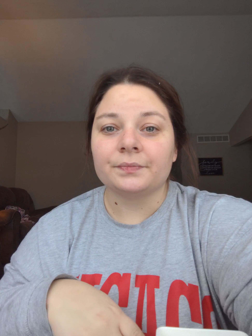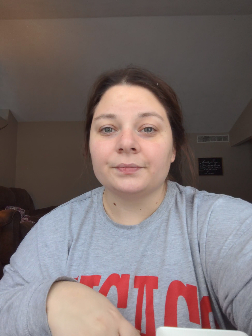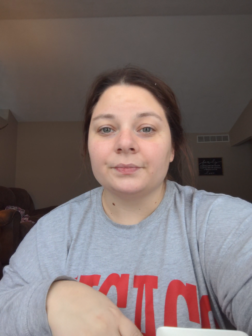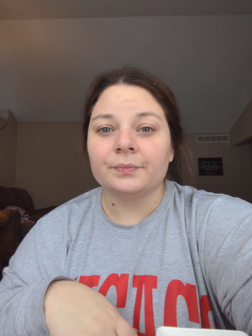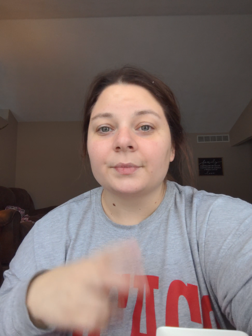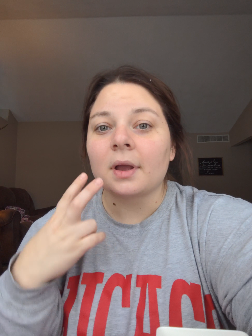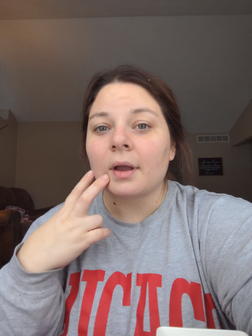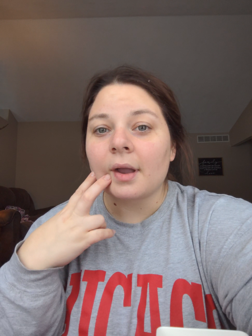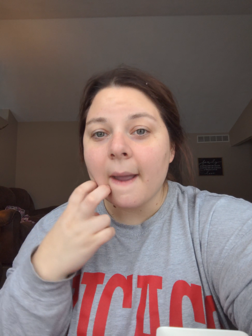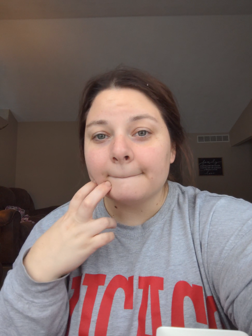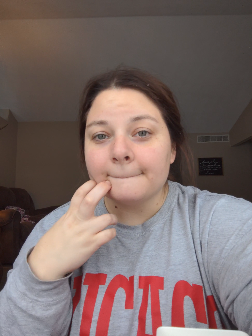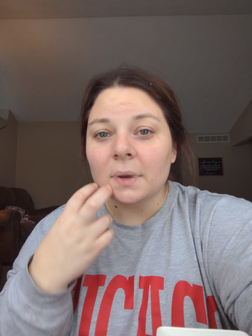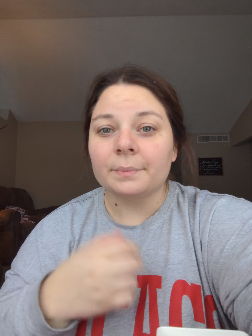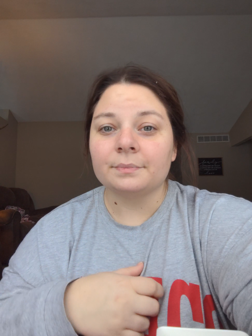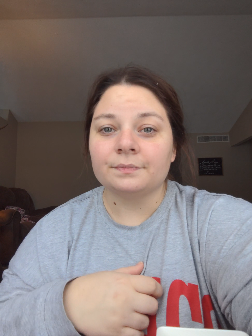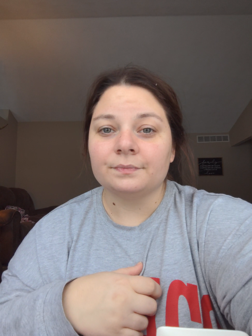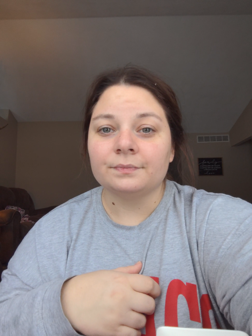gum